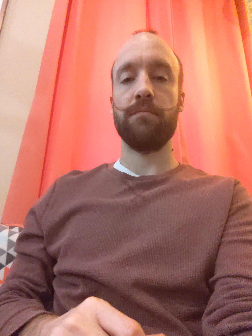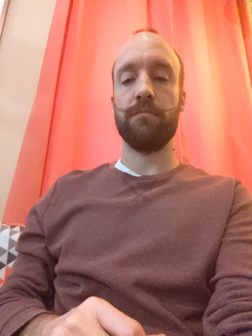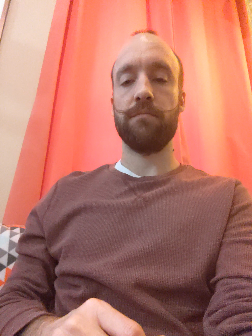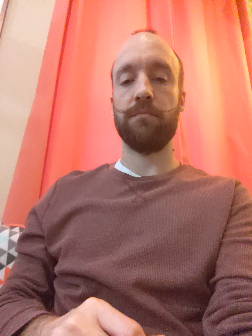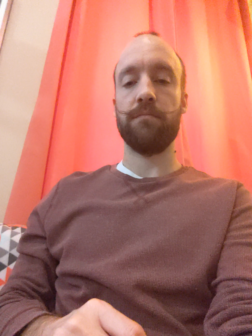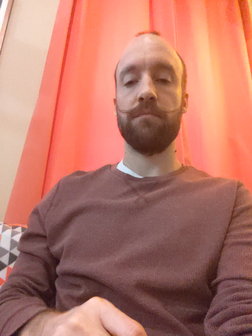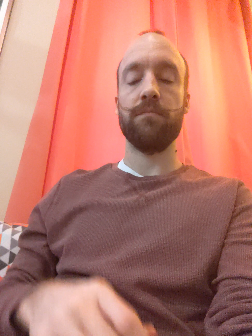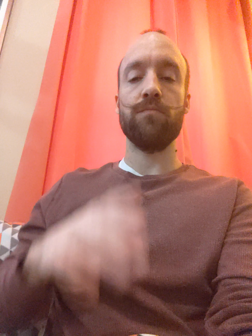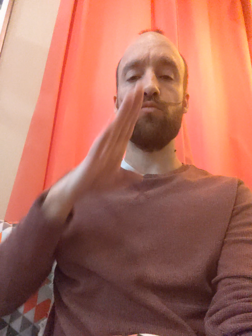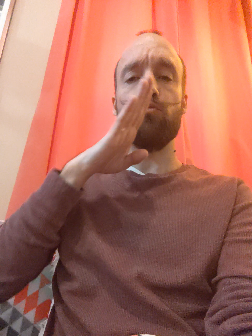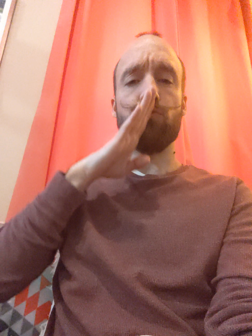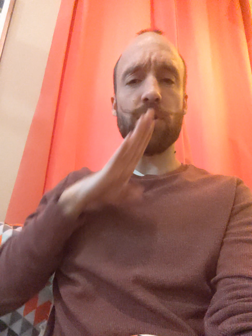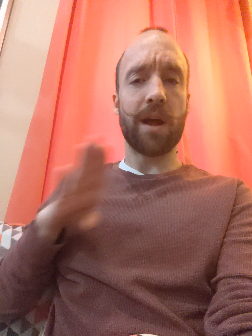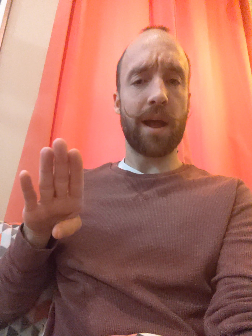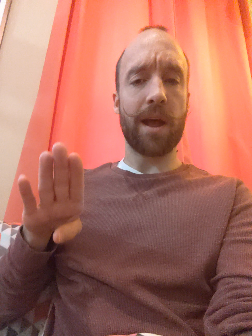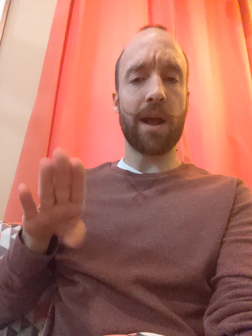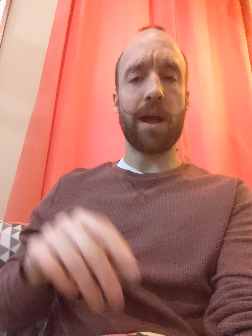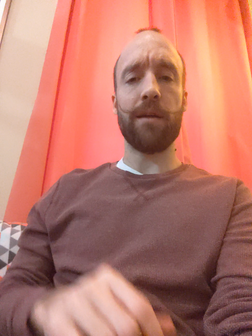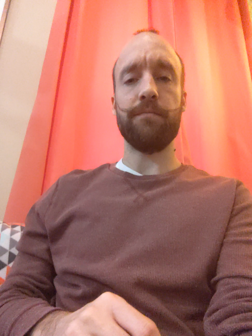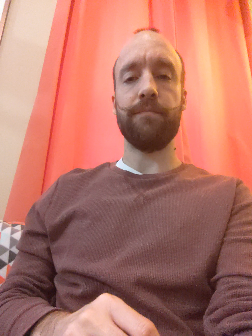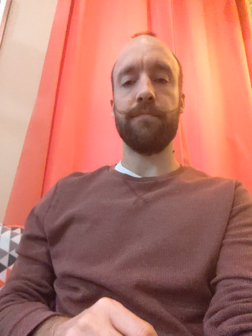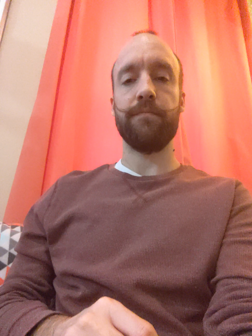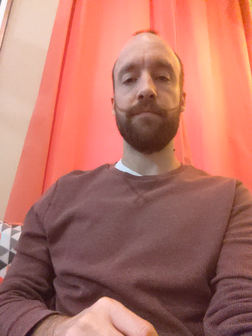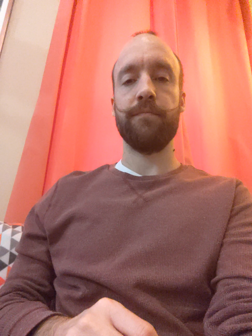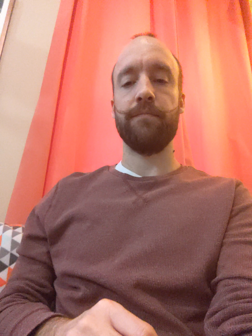quiet